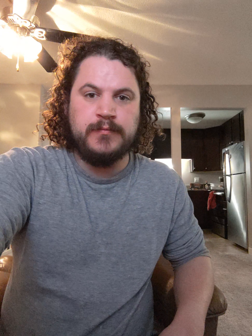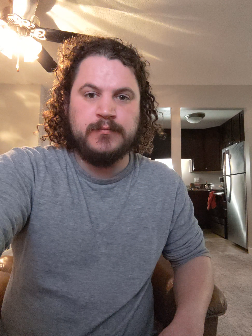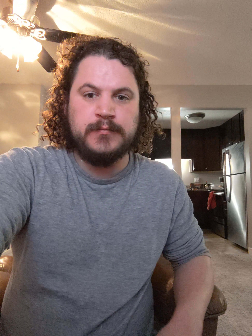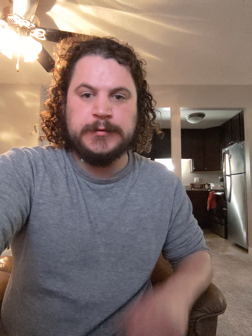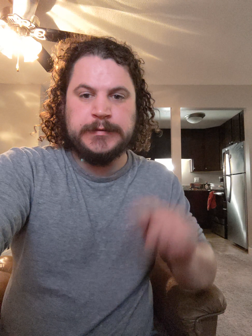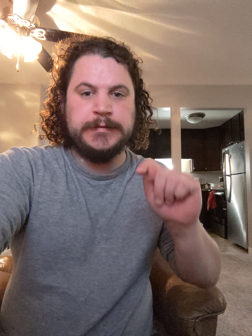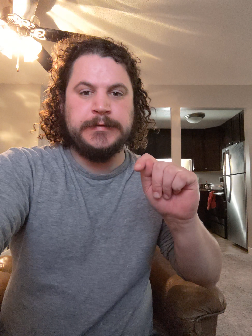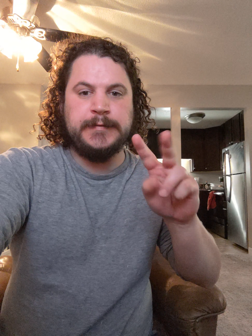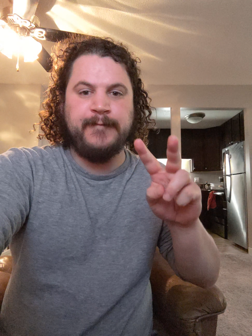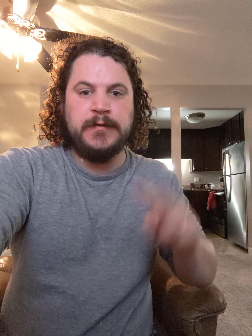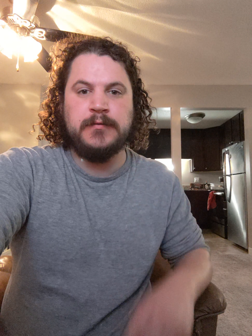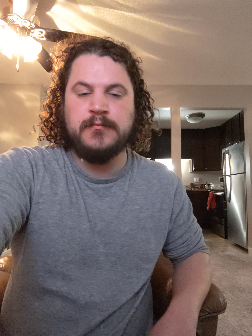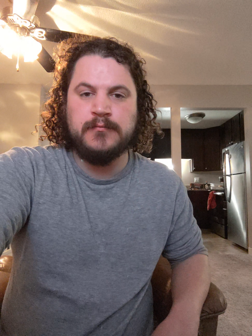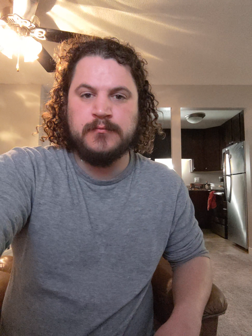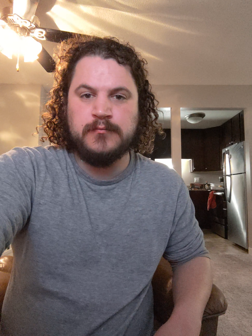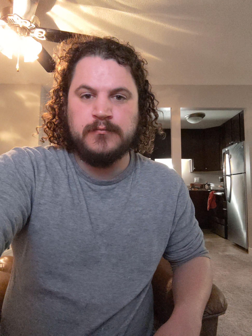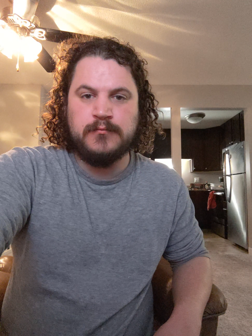TV